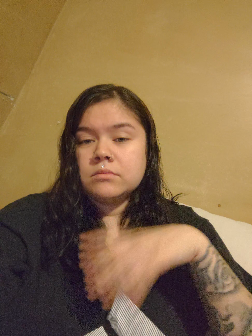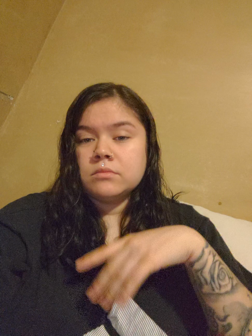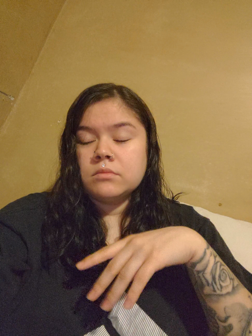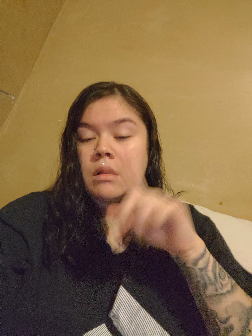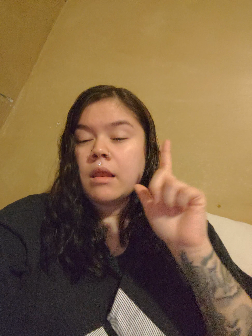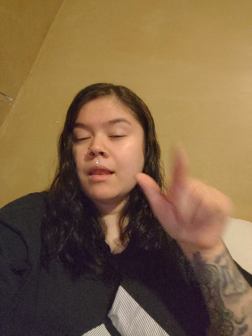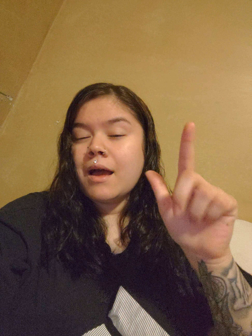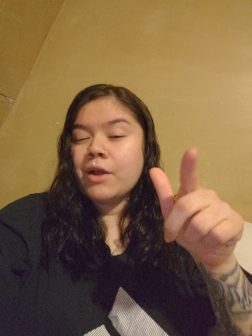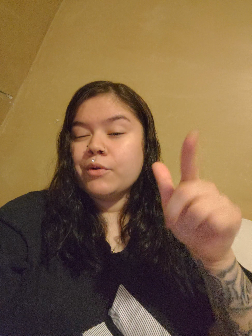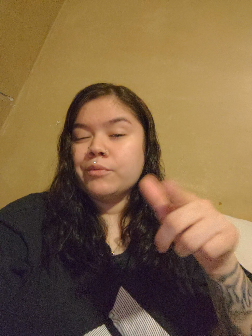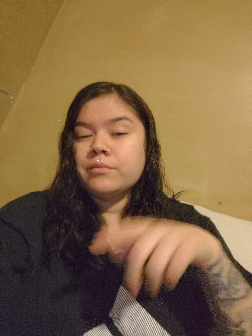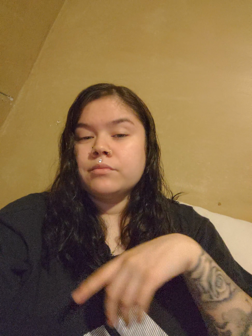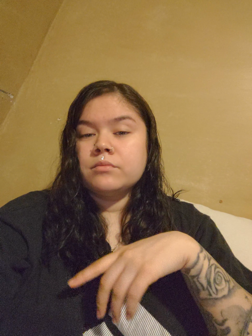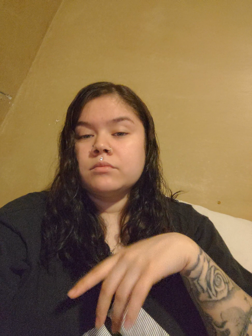later